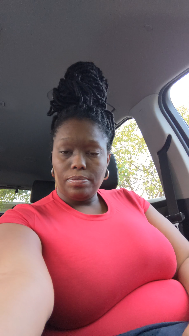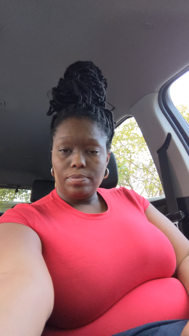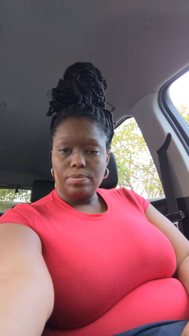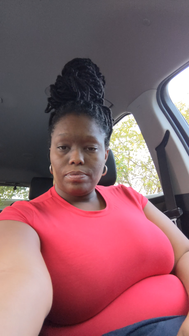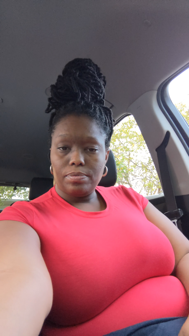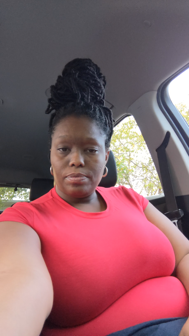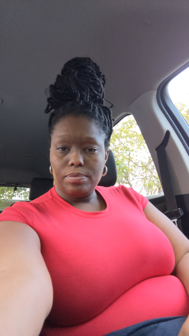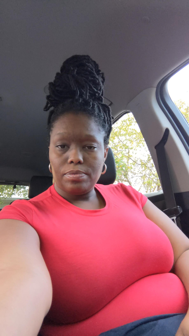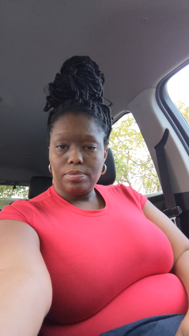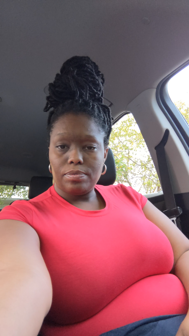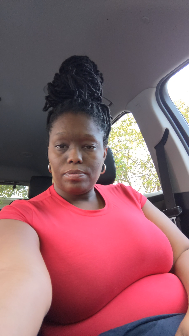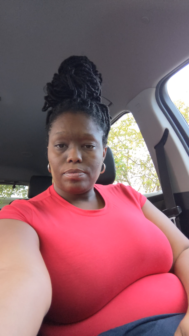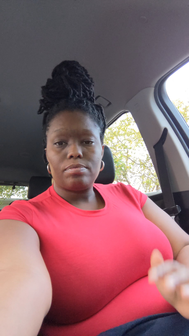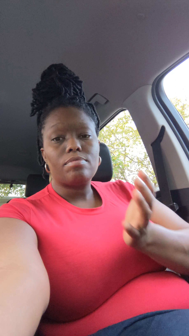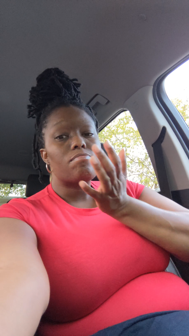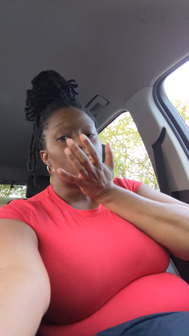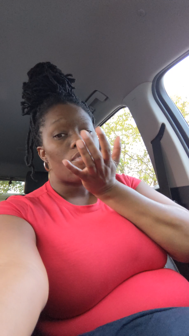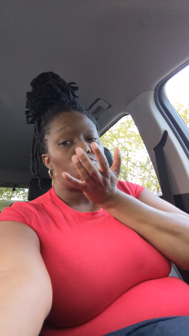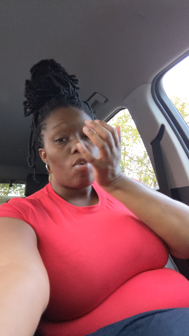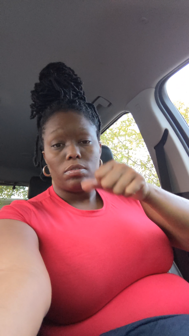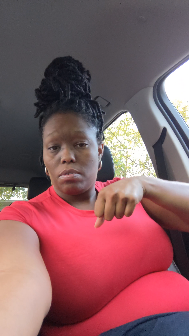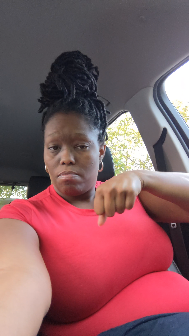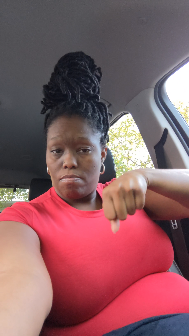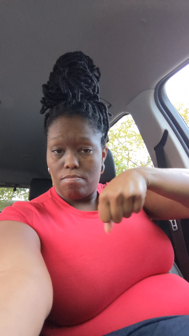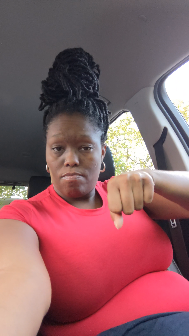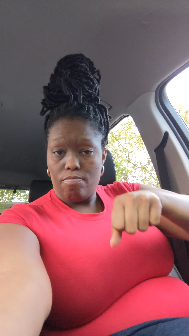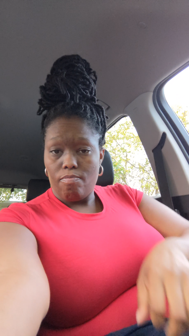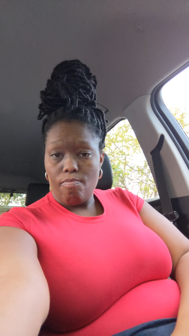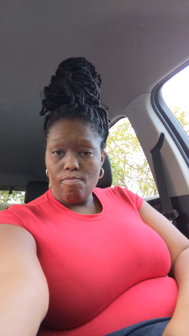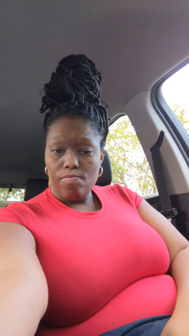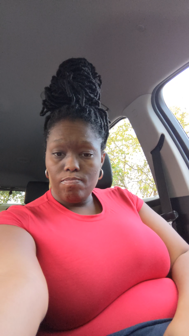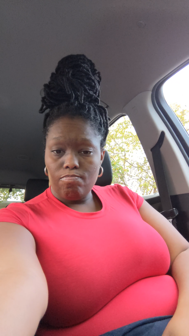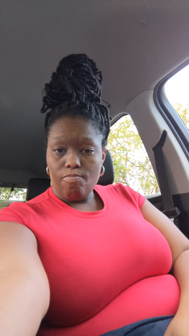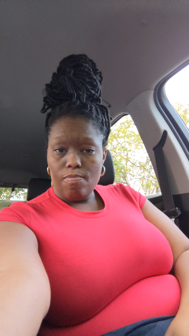lawn mower